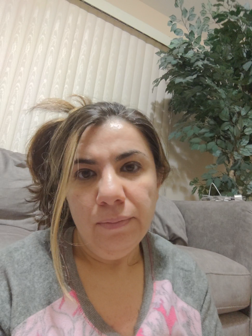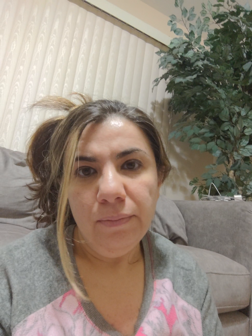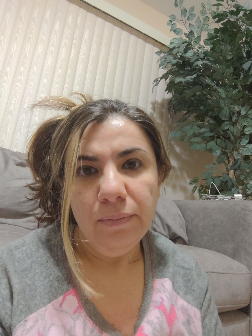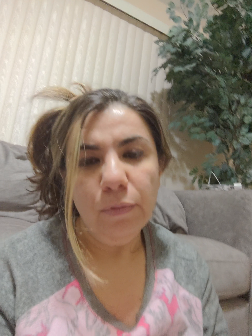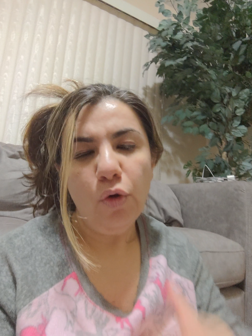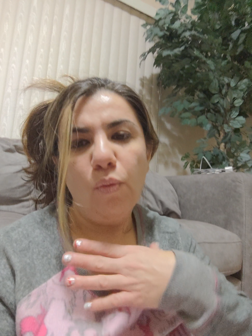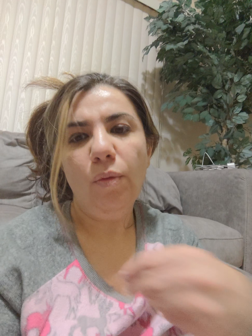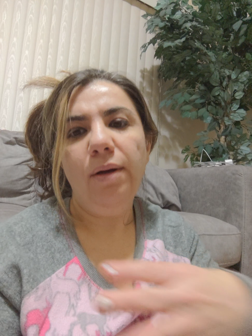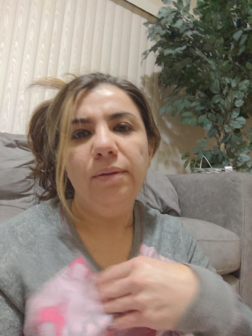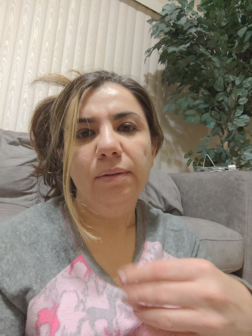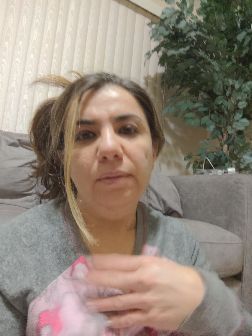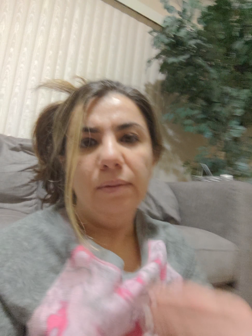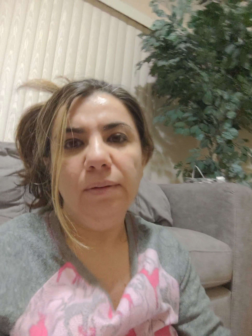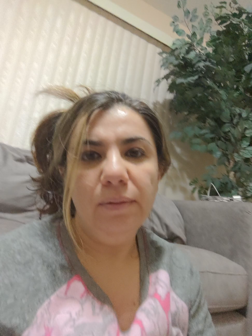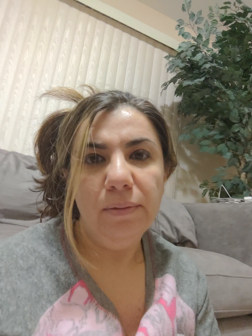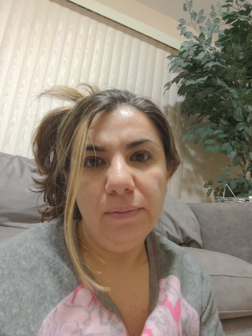white